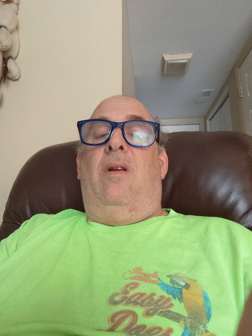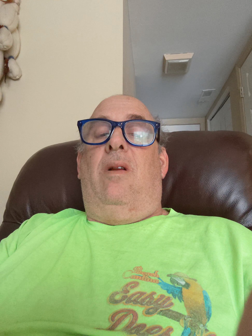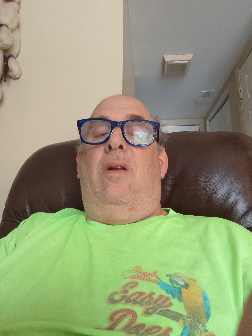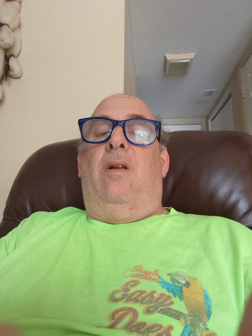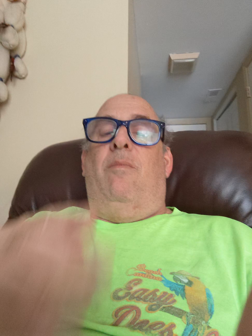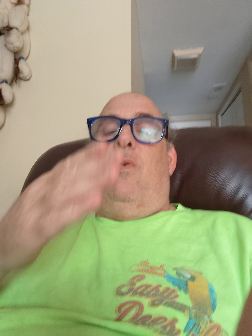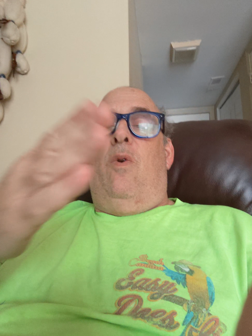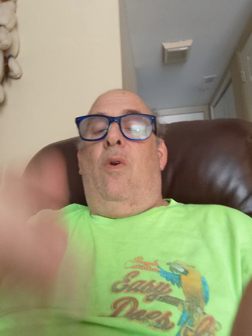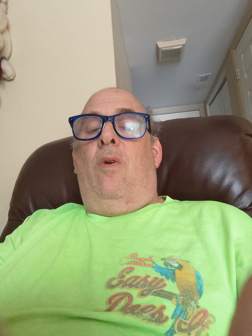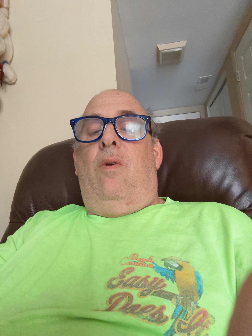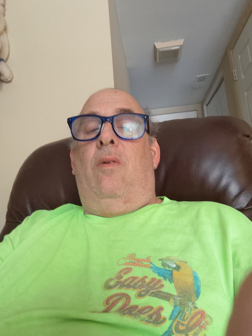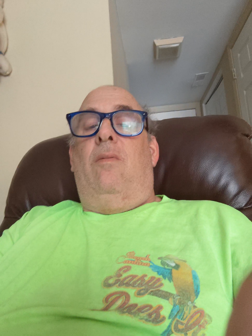boat